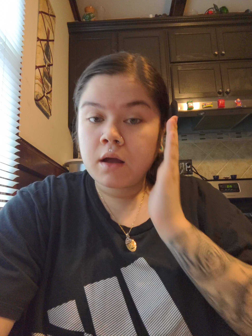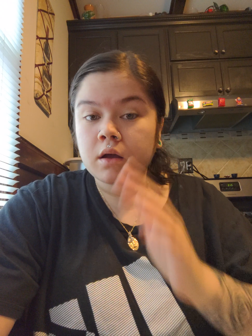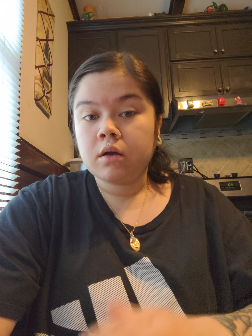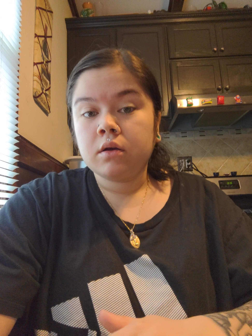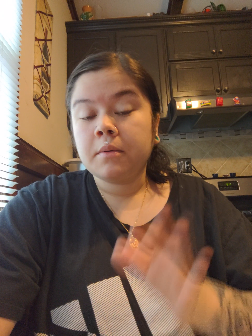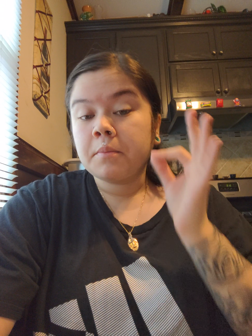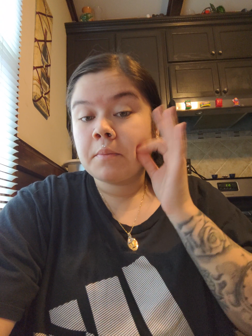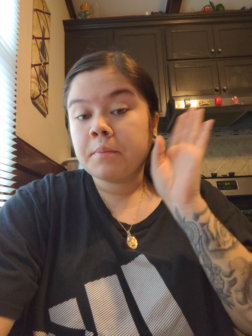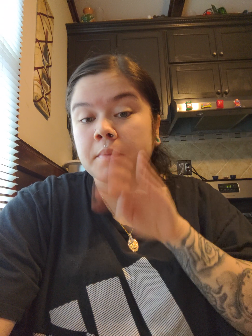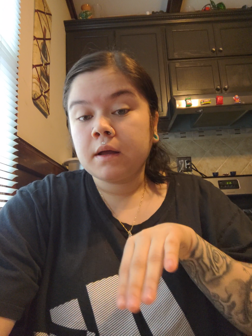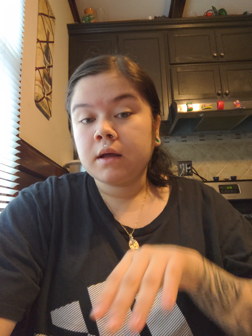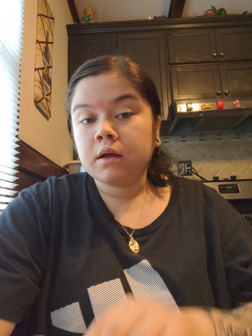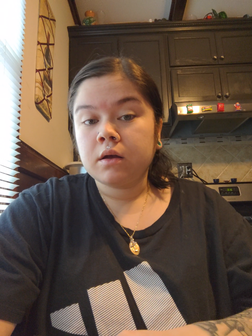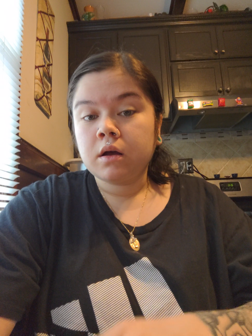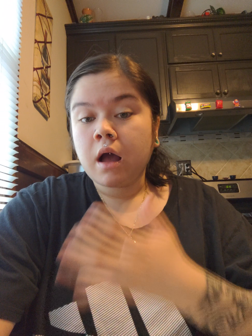bee